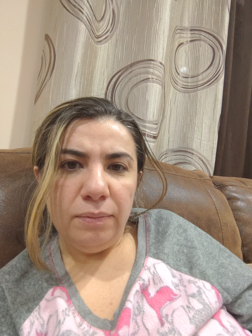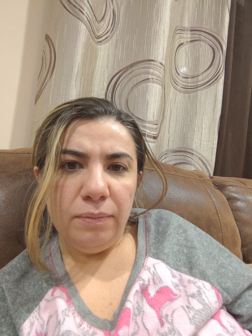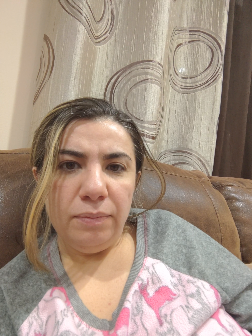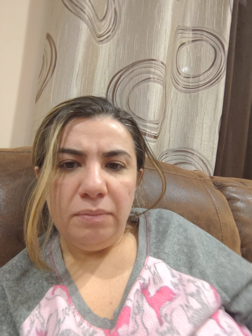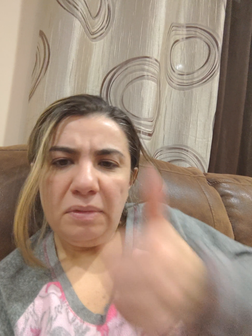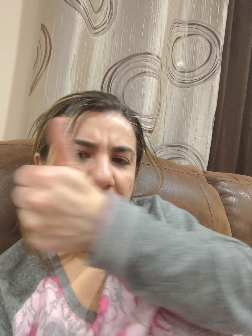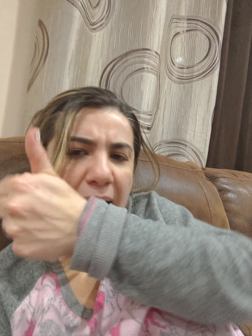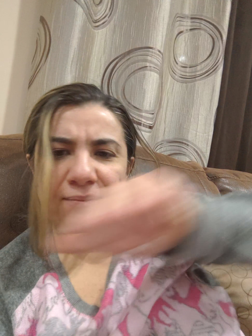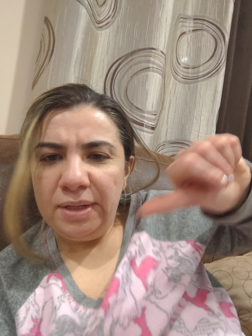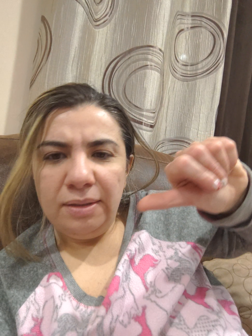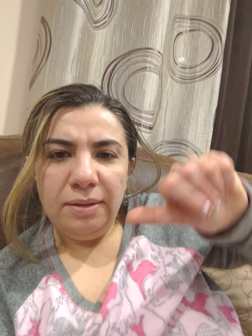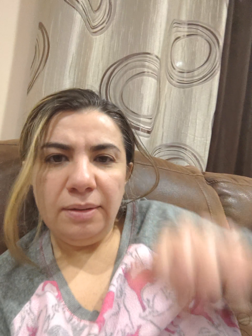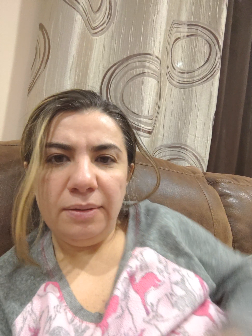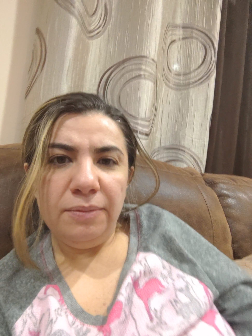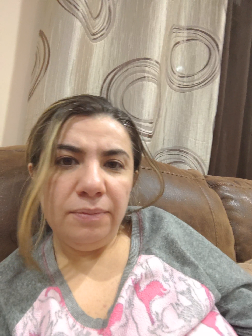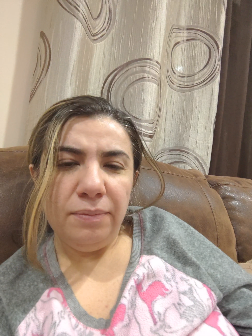any